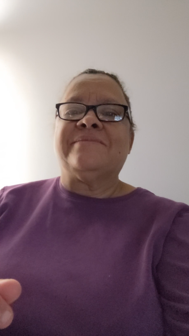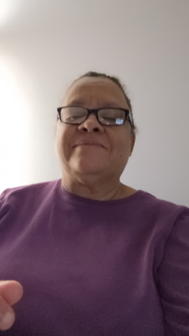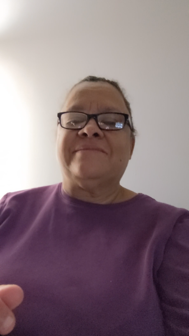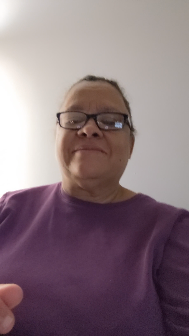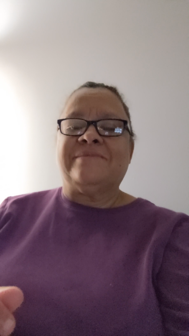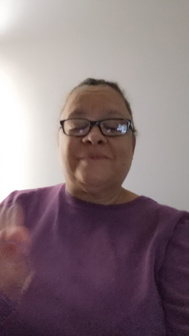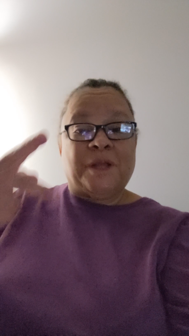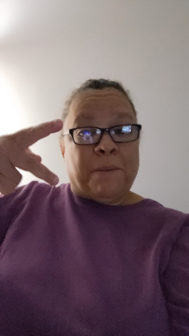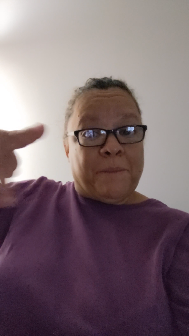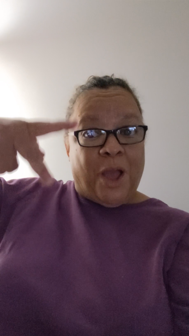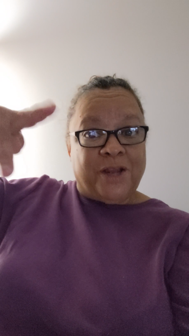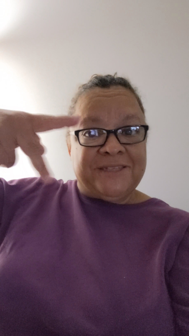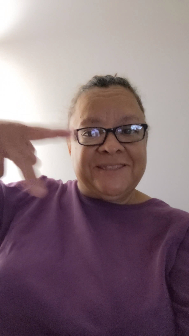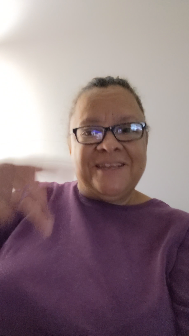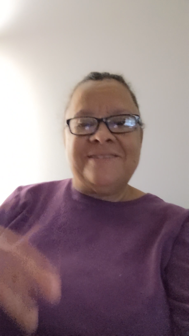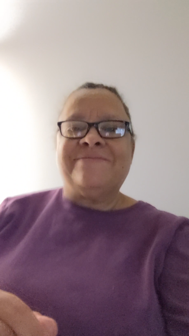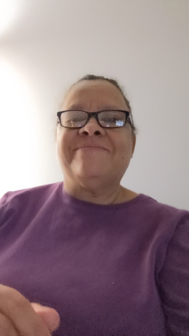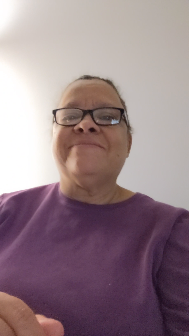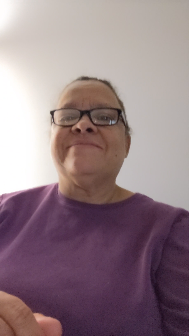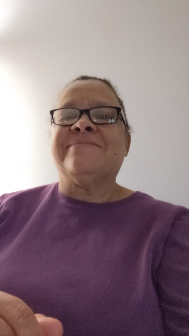party